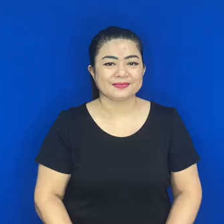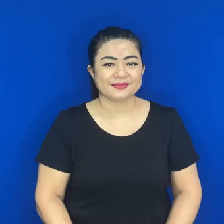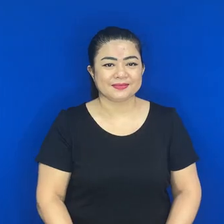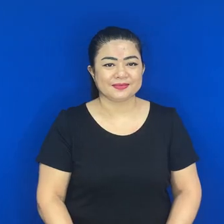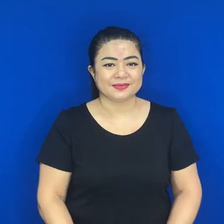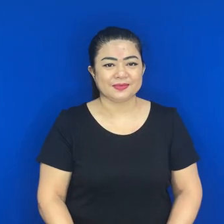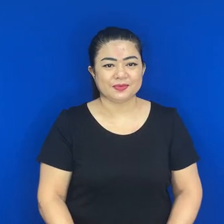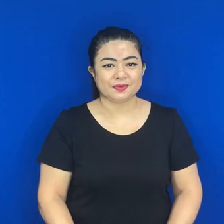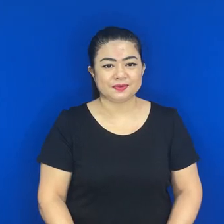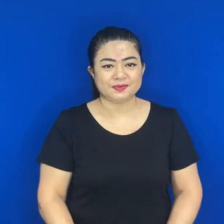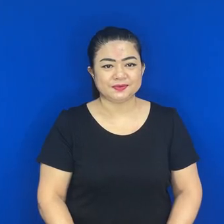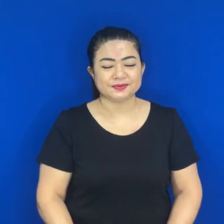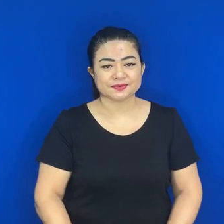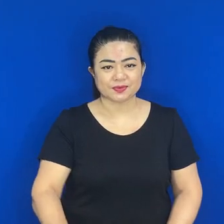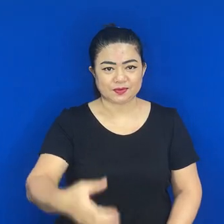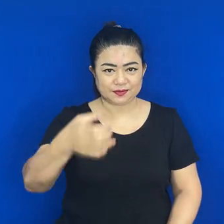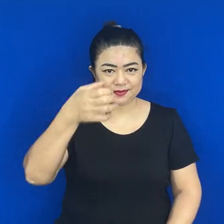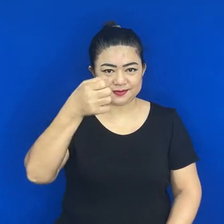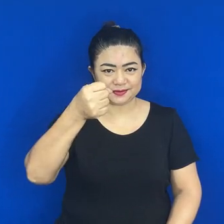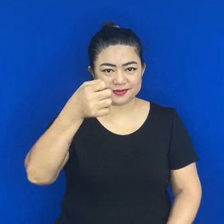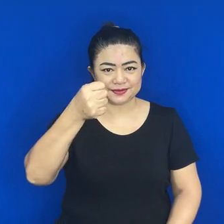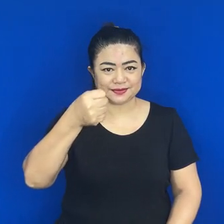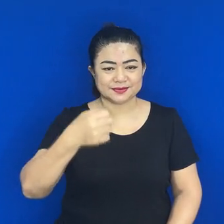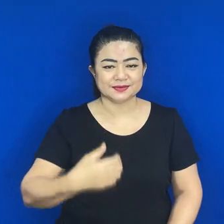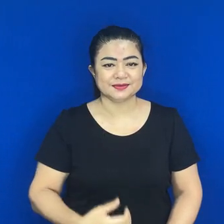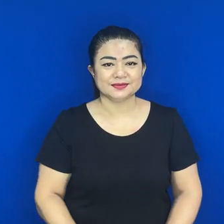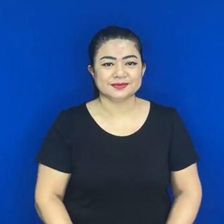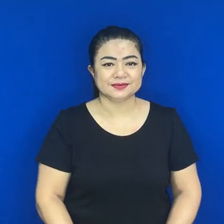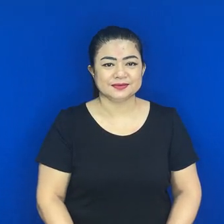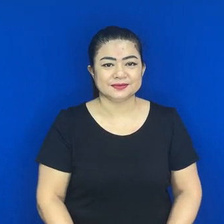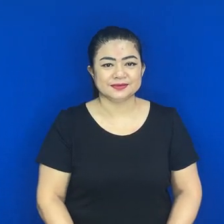milk